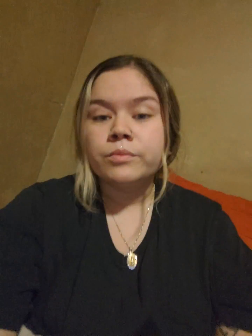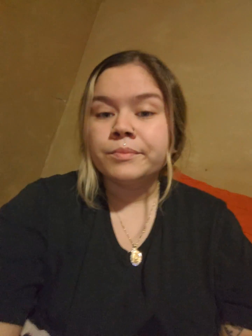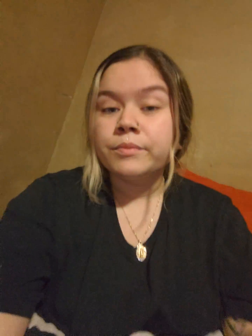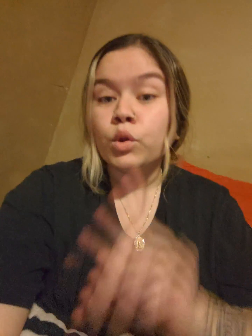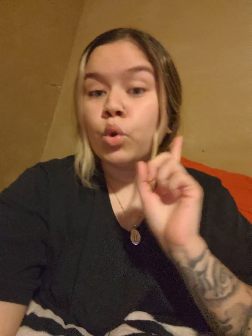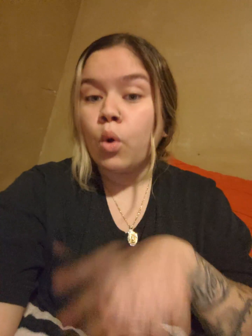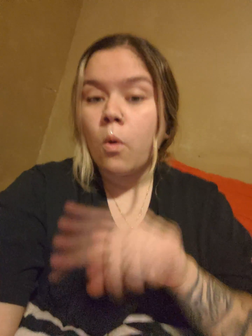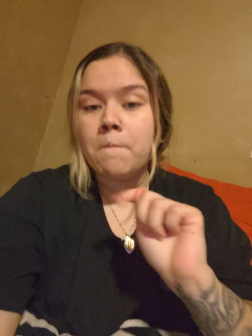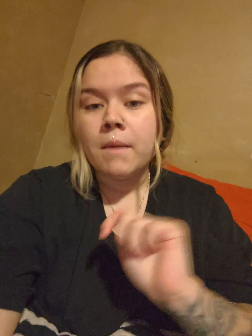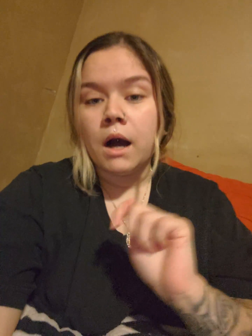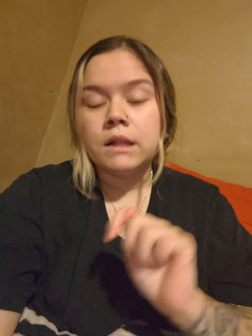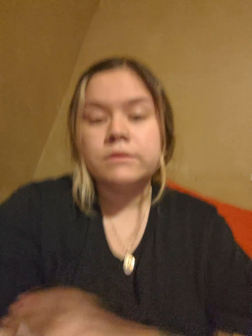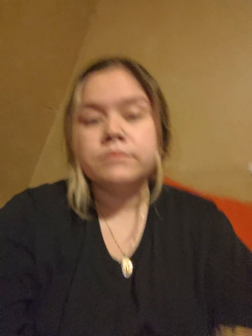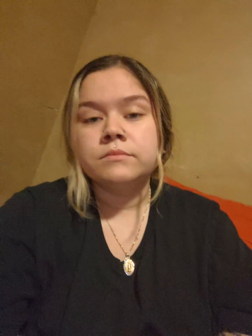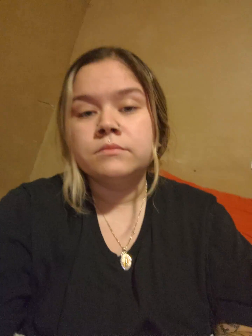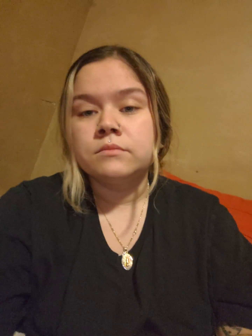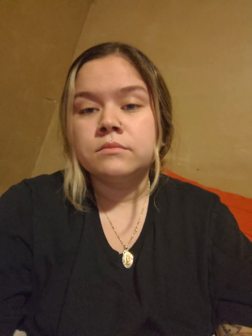go potty